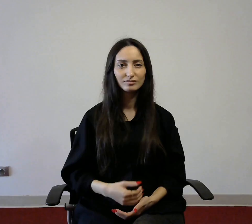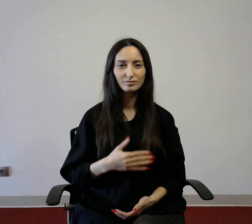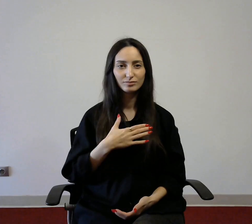mən